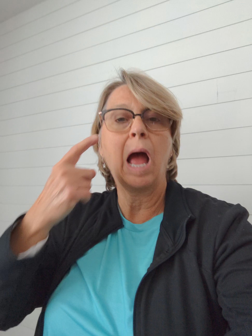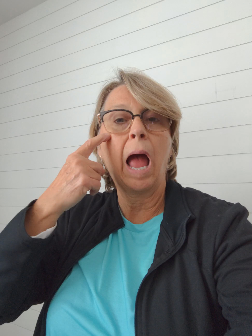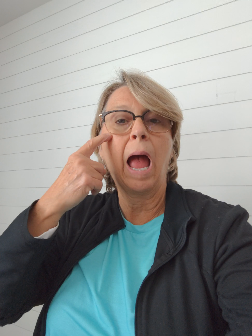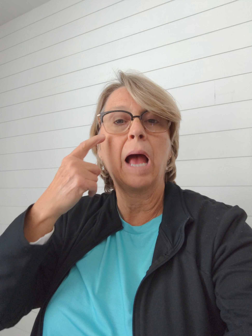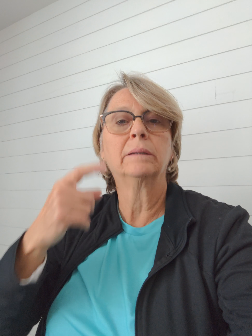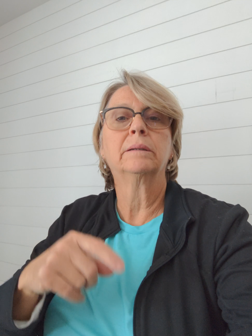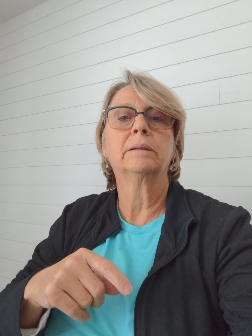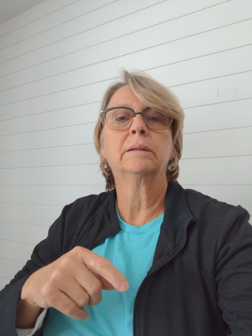eye